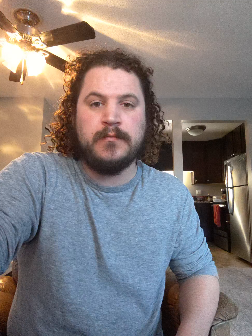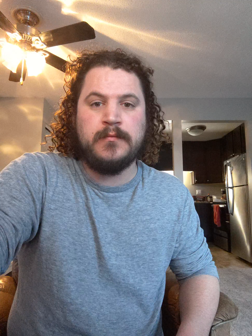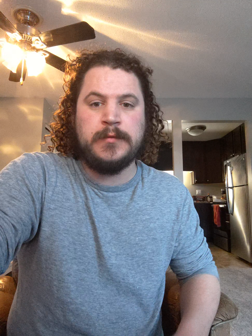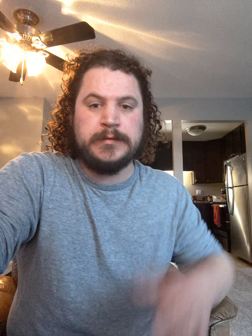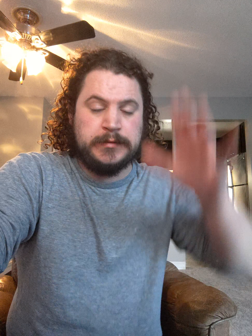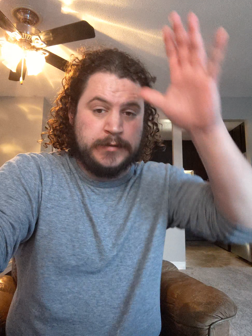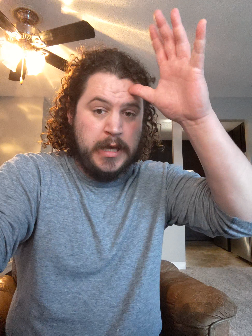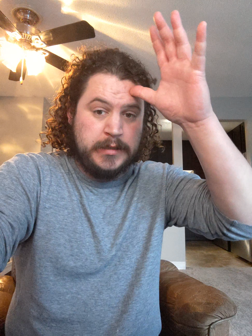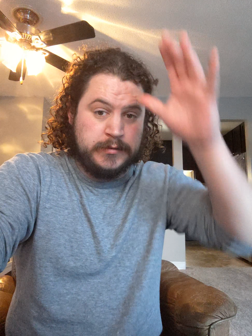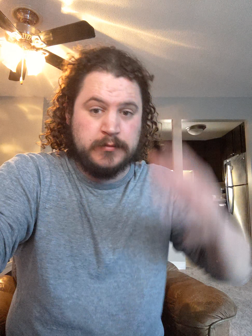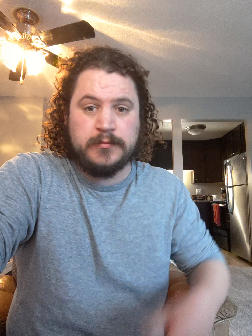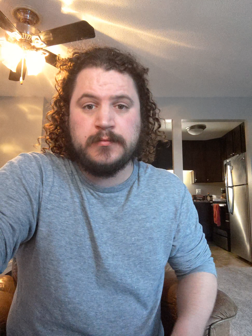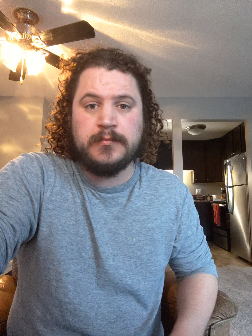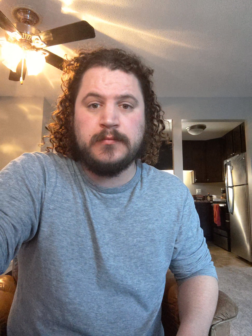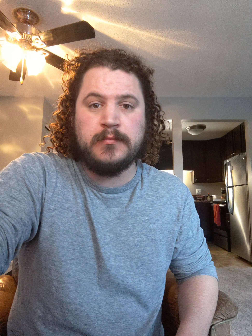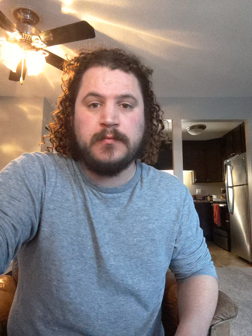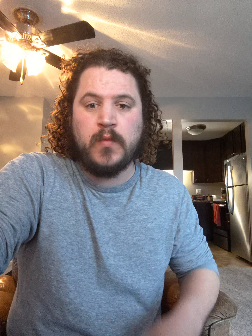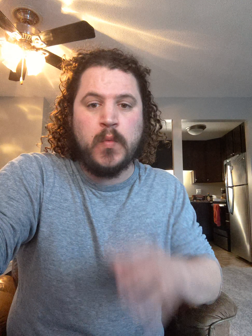dad